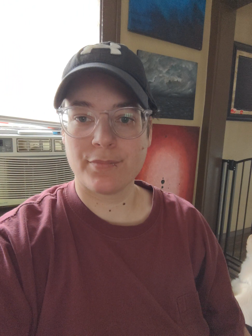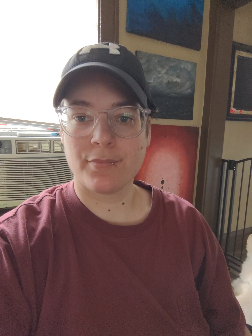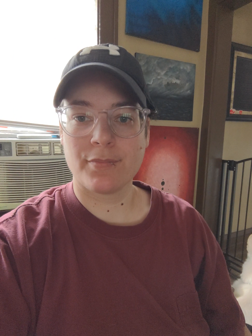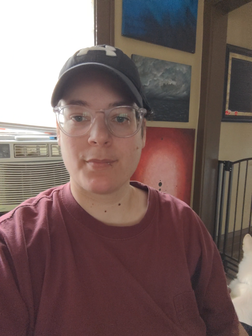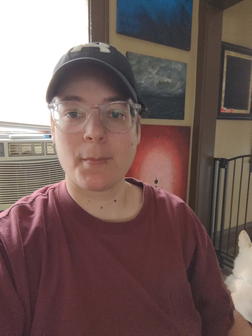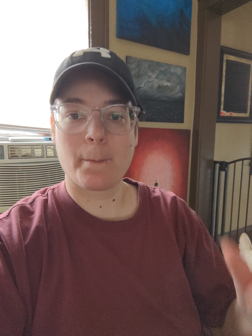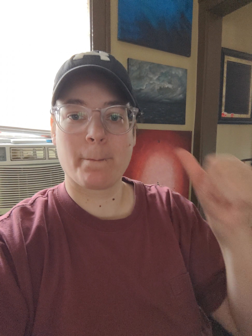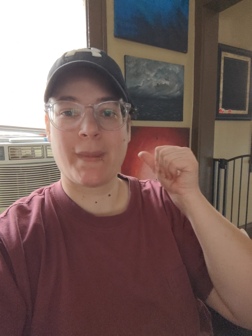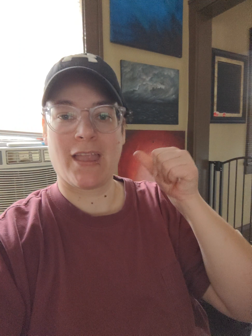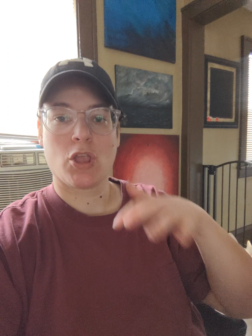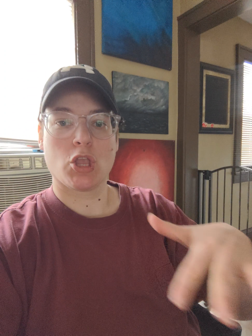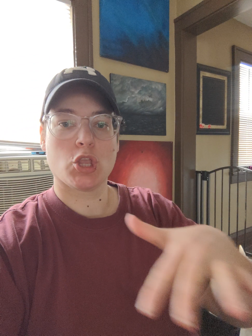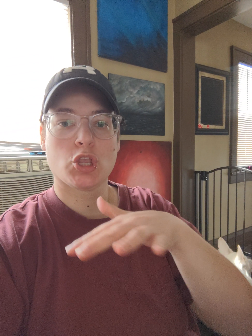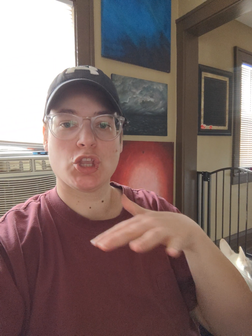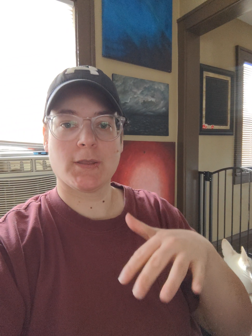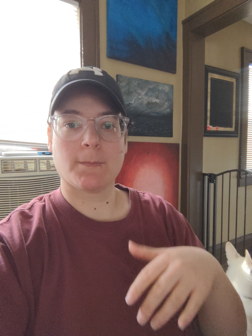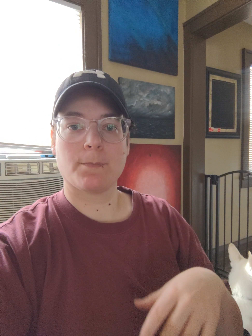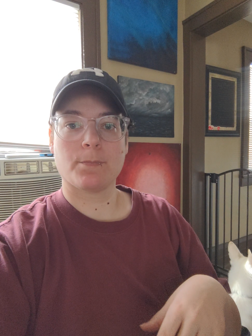backyard